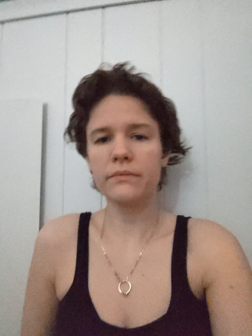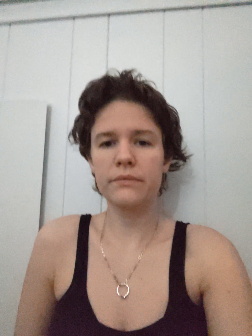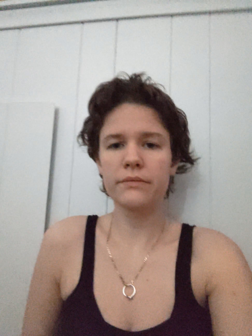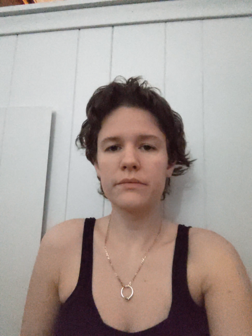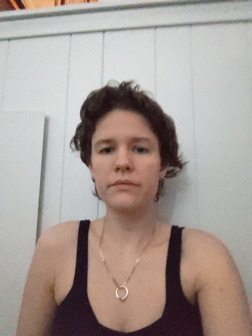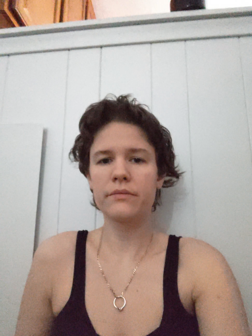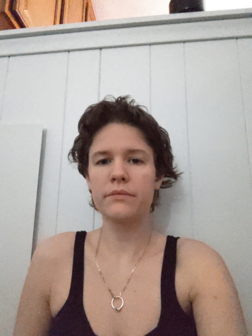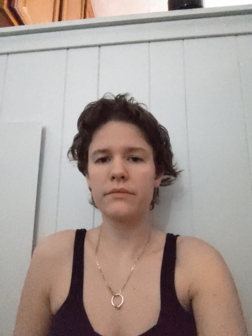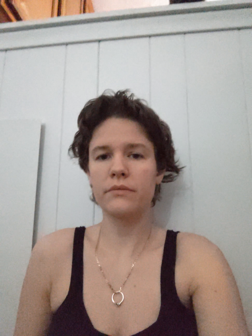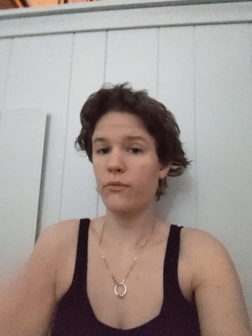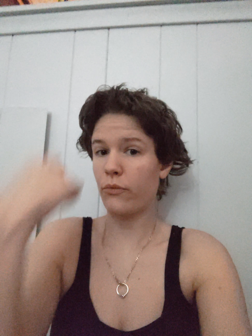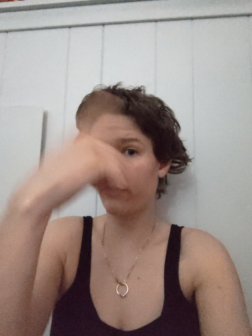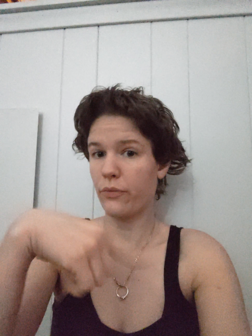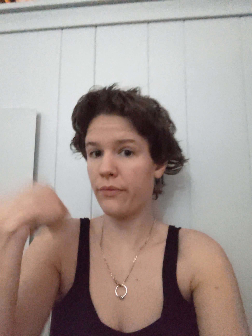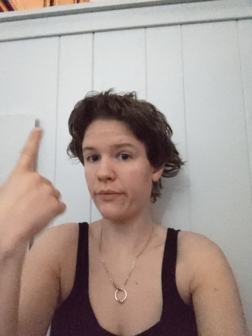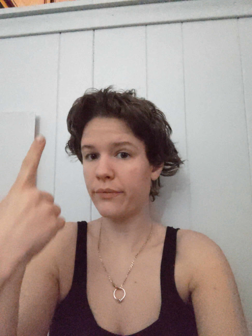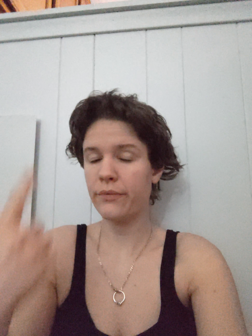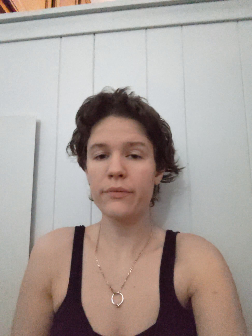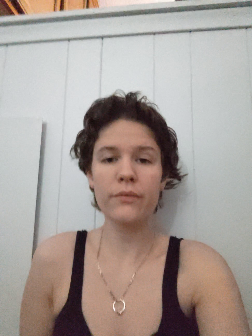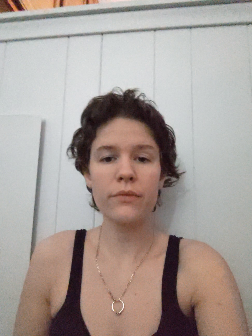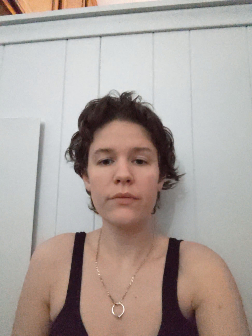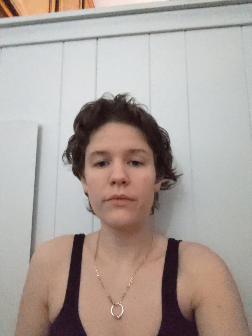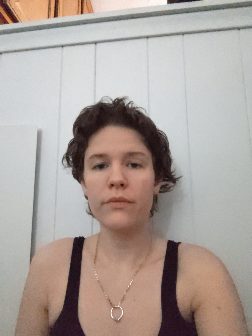look